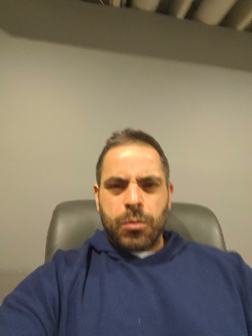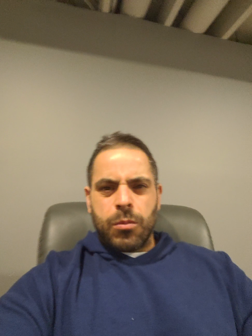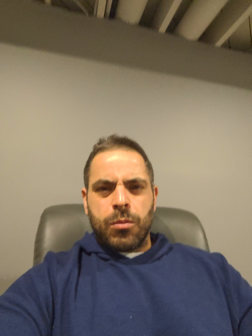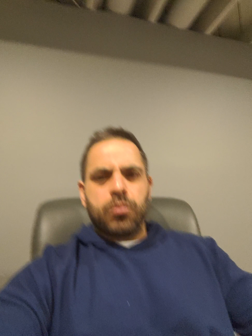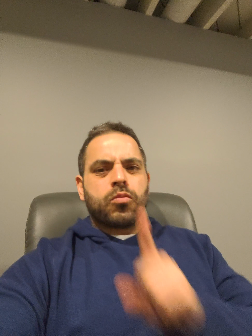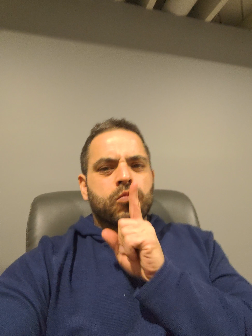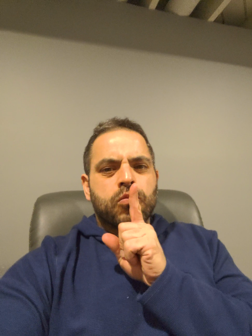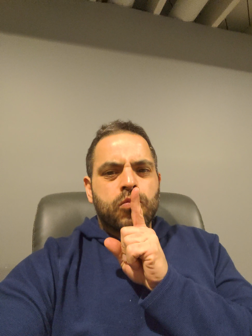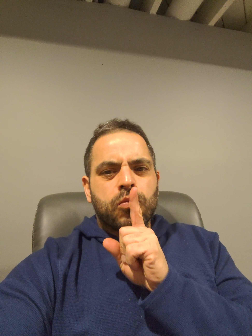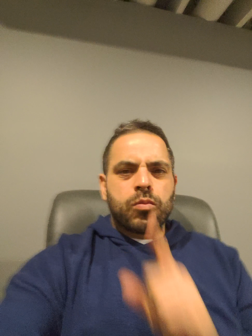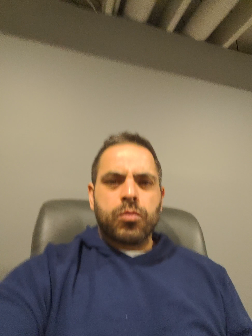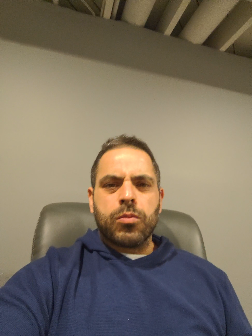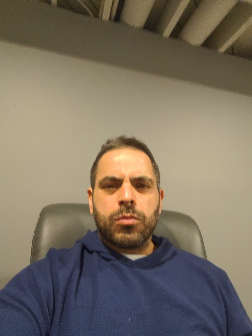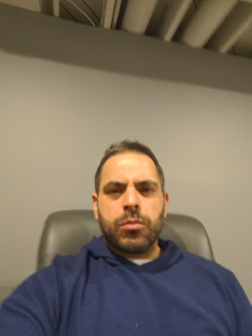shhh